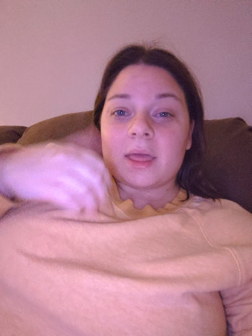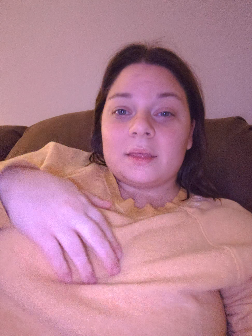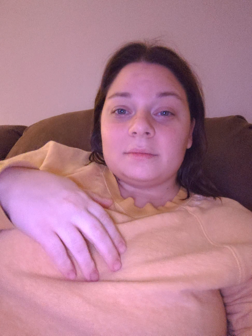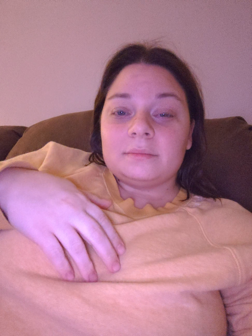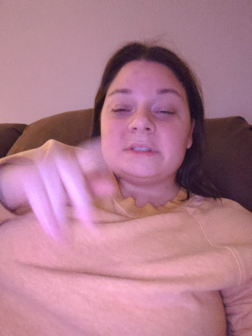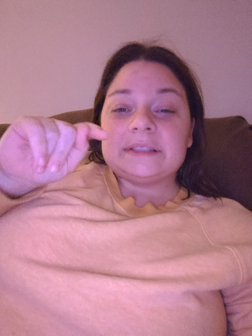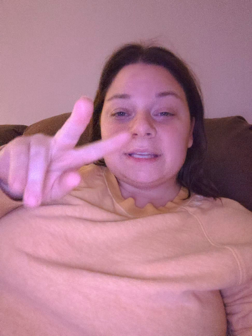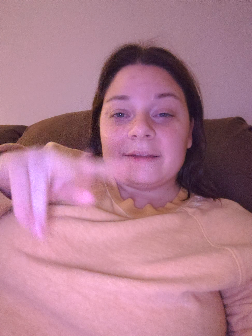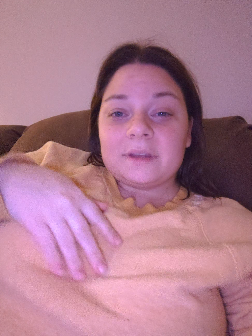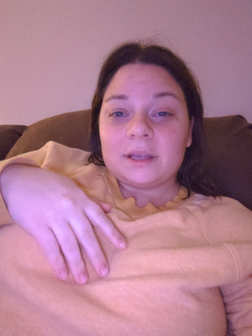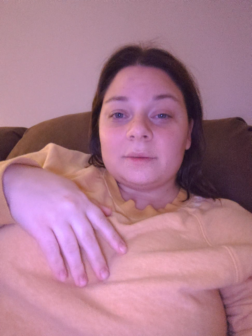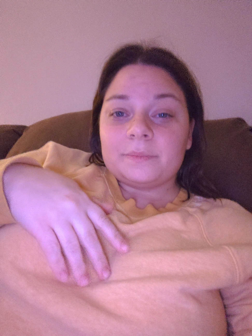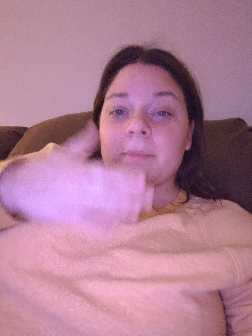TV